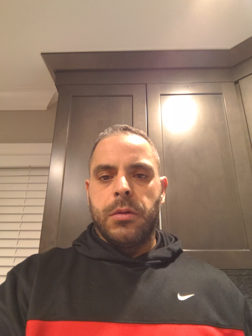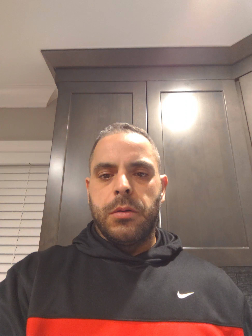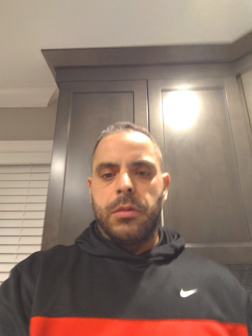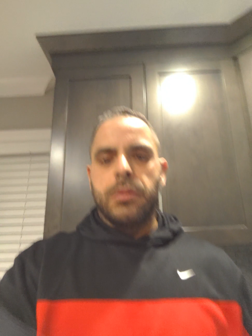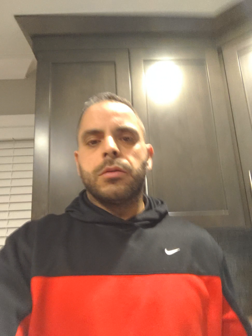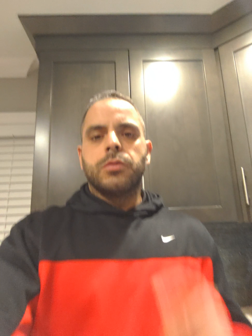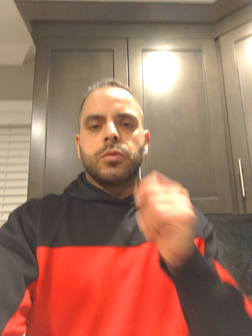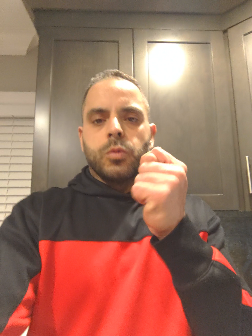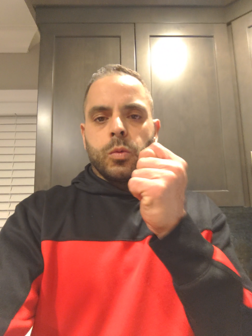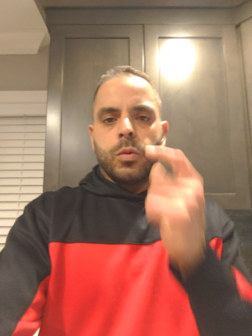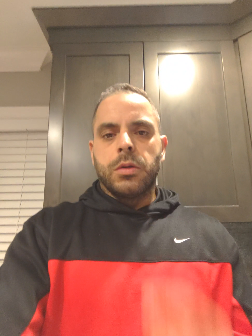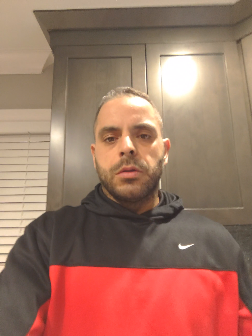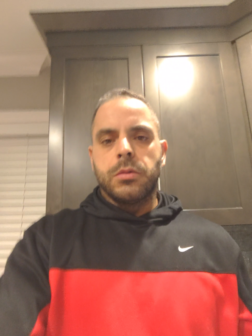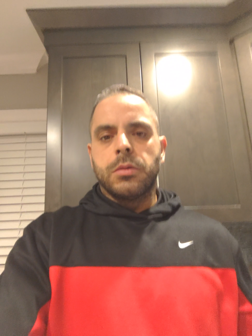toy